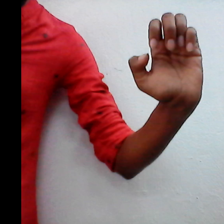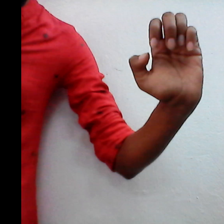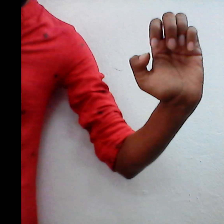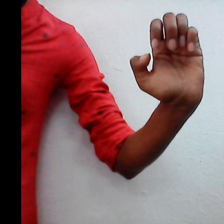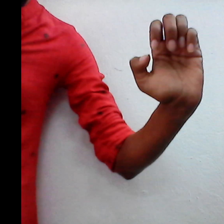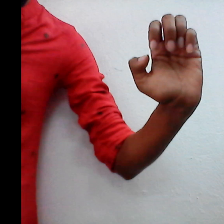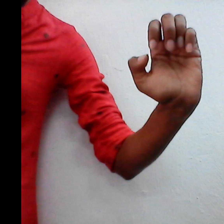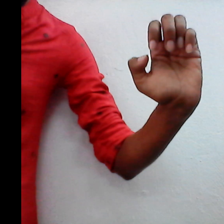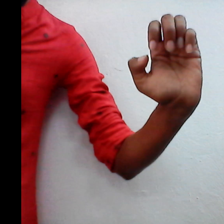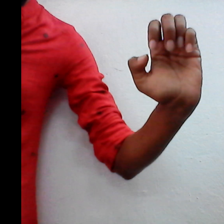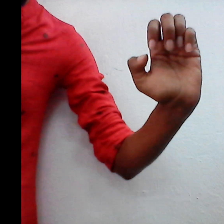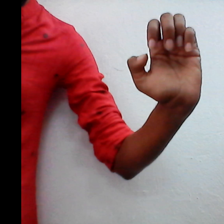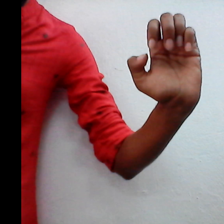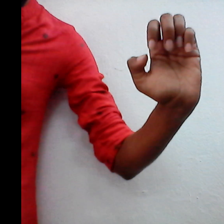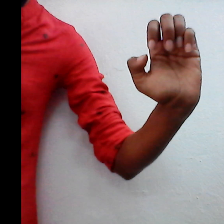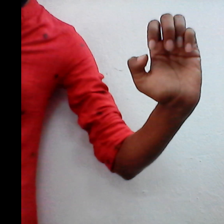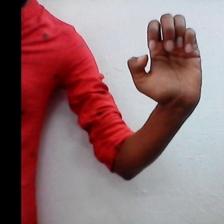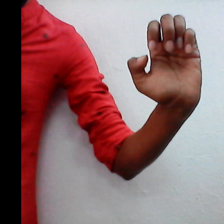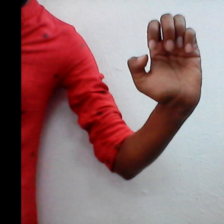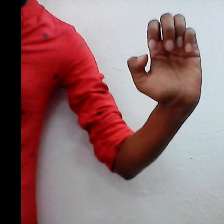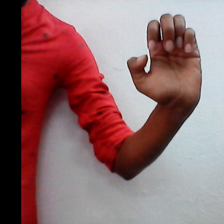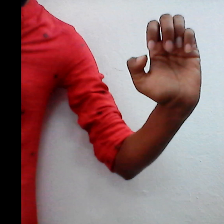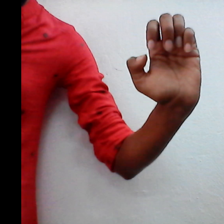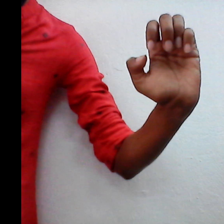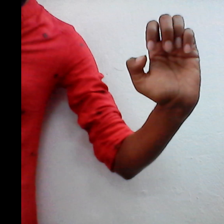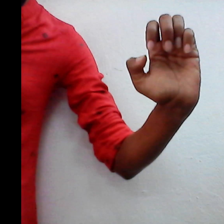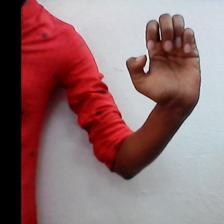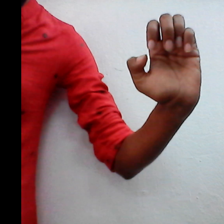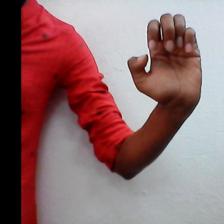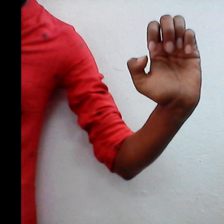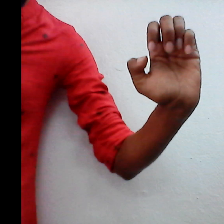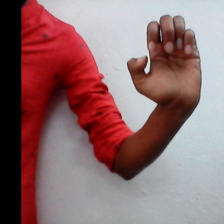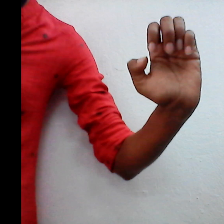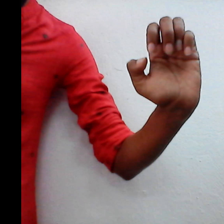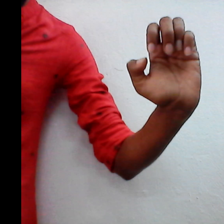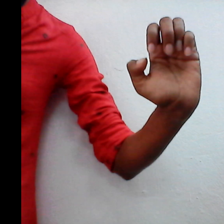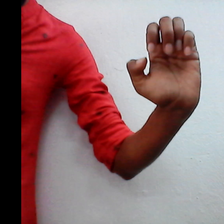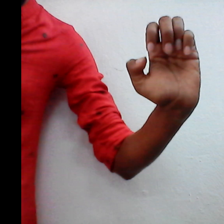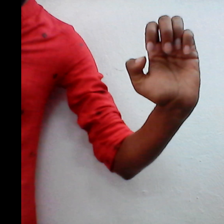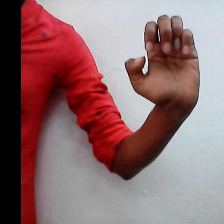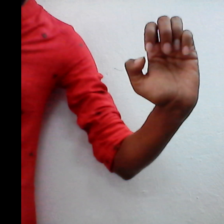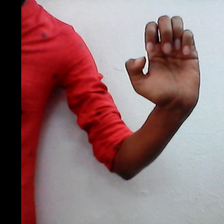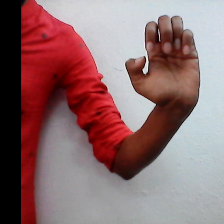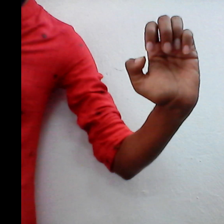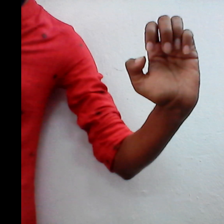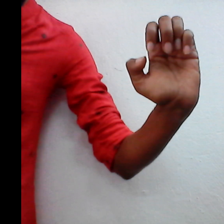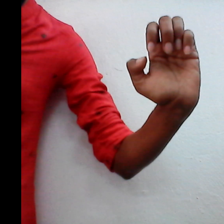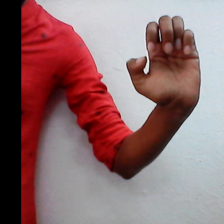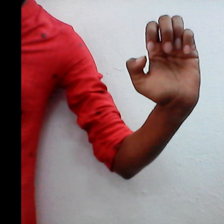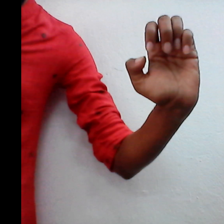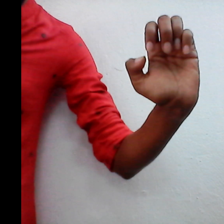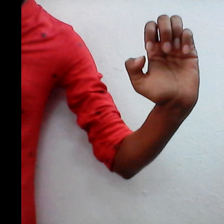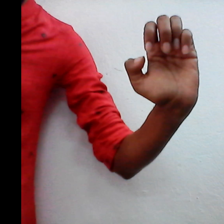ഇ